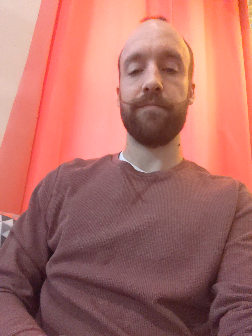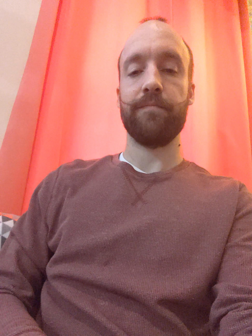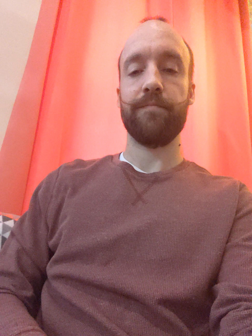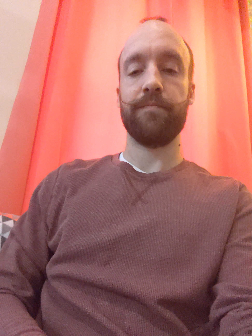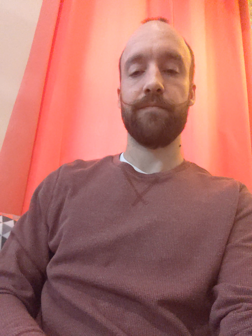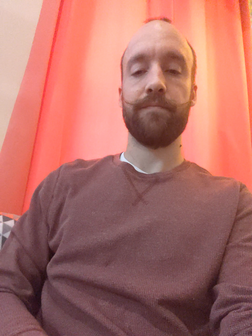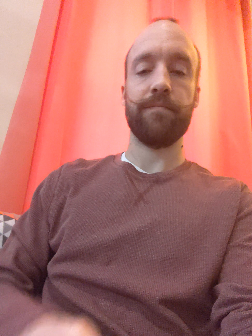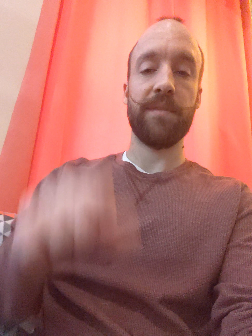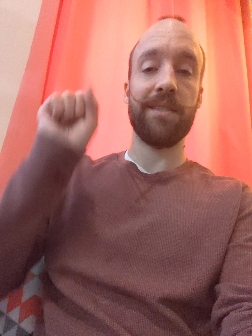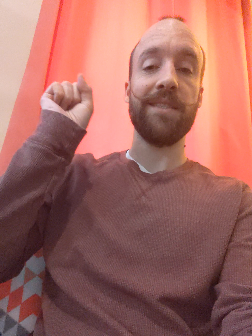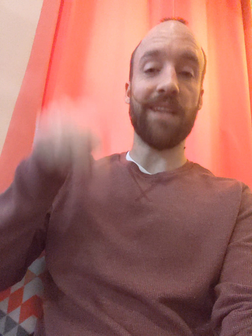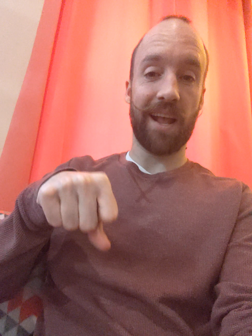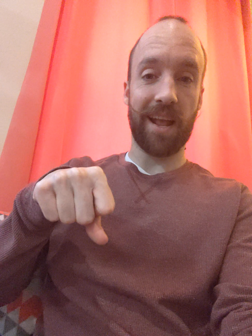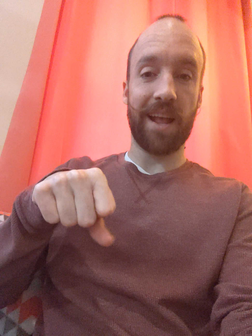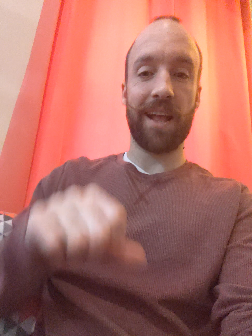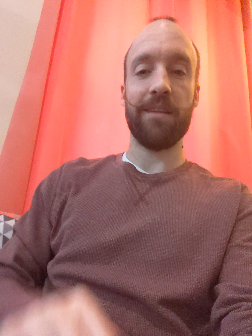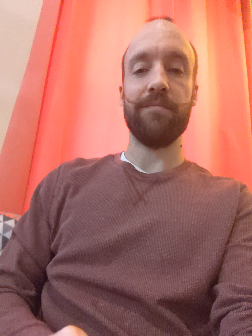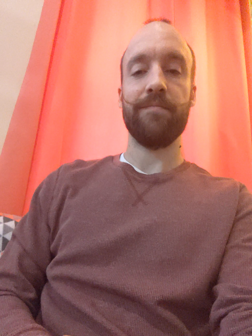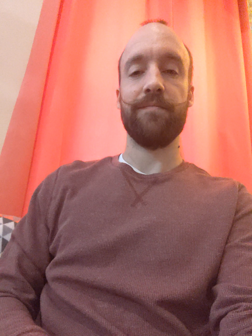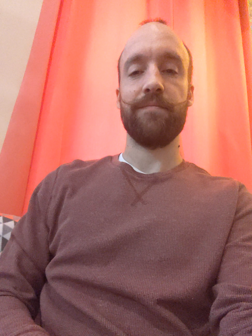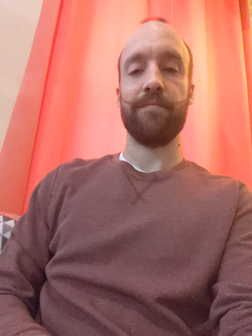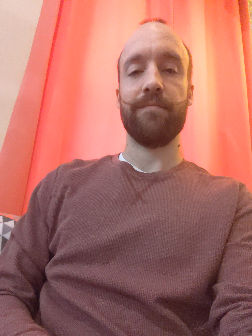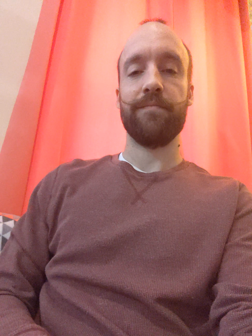can